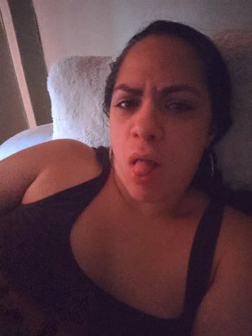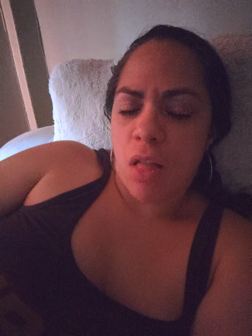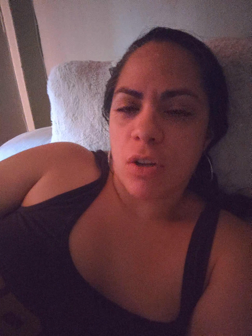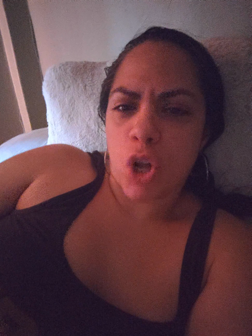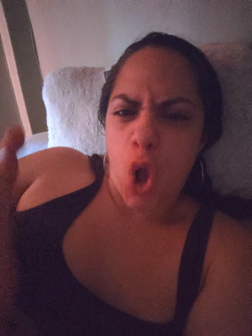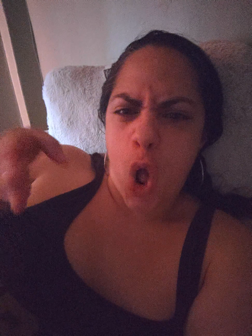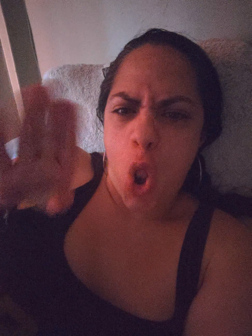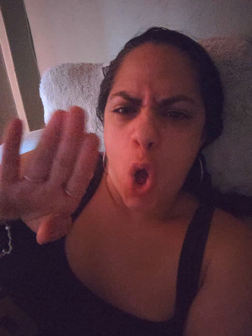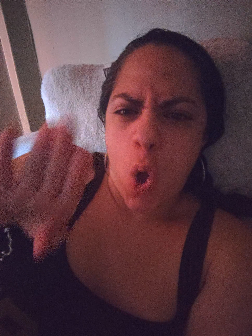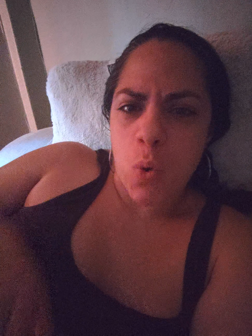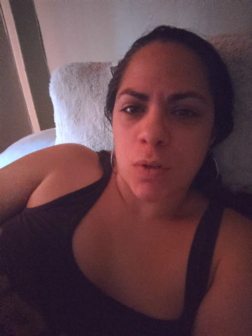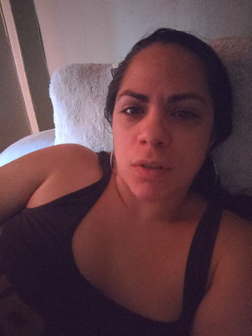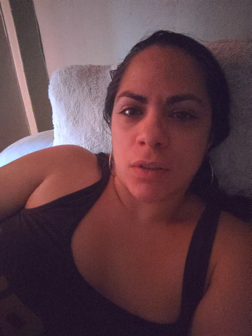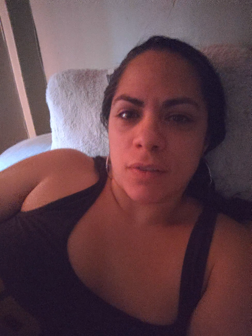close